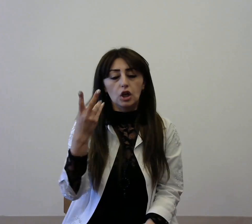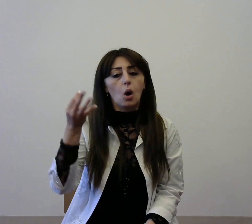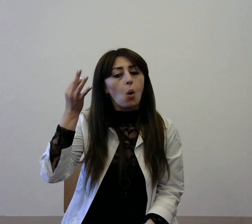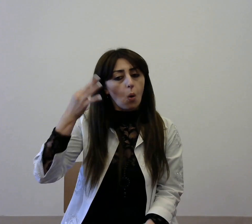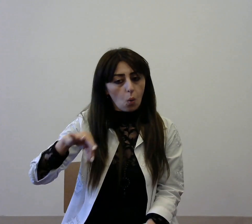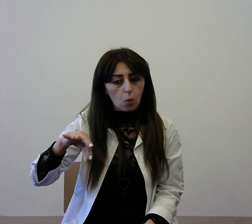oğul